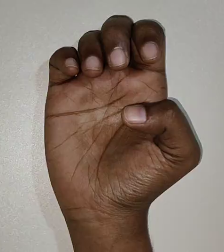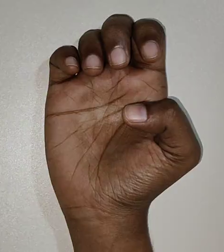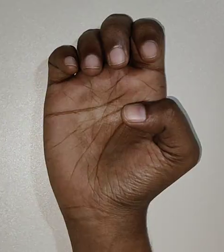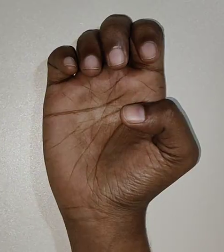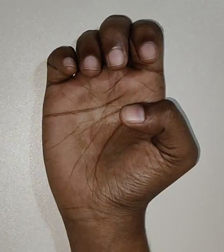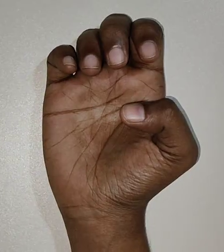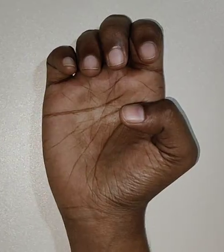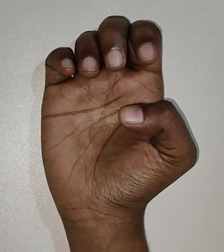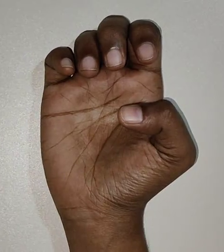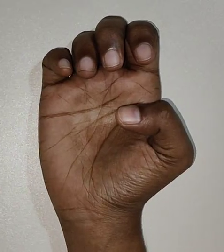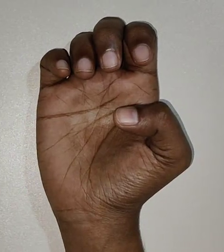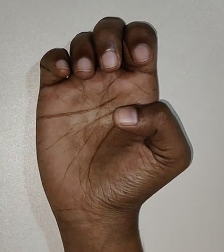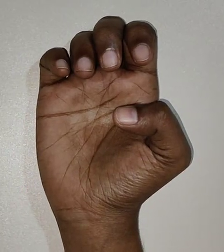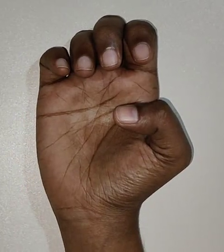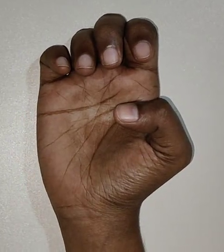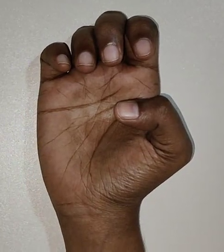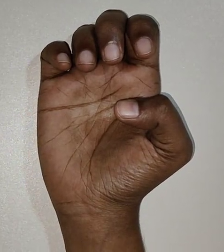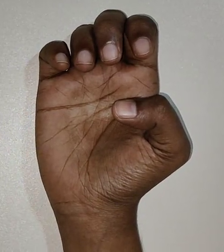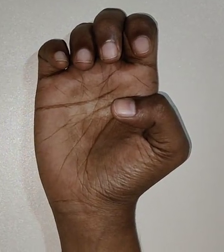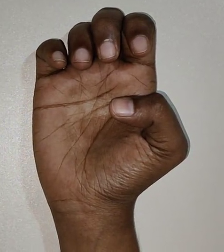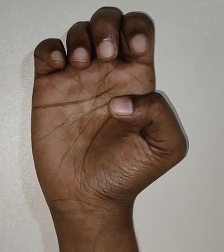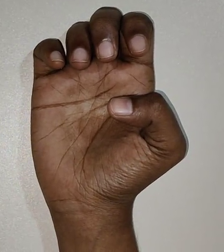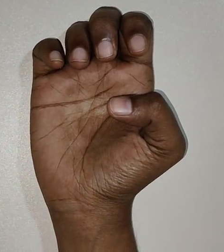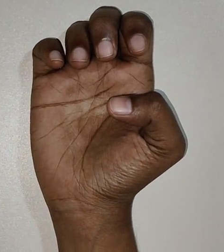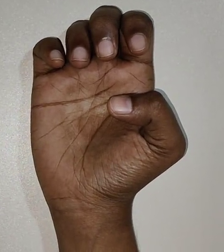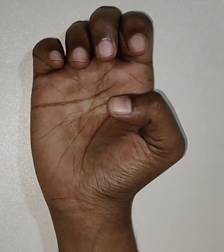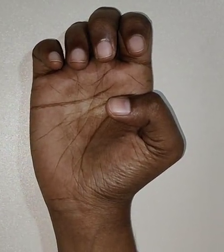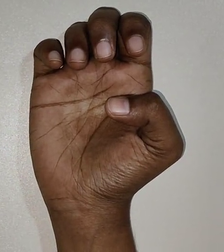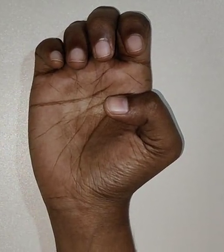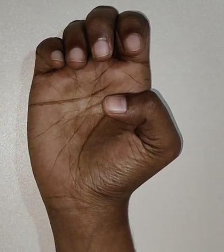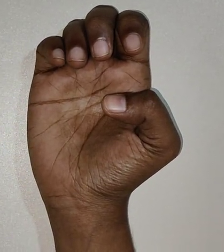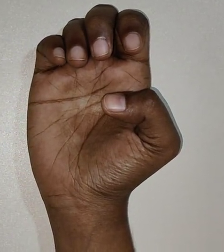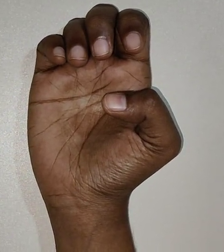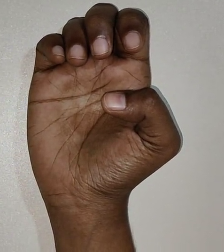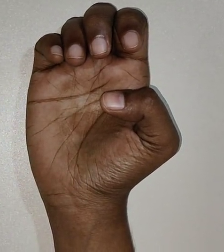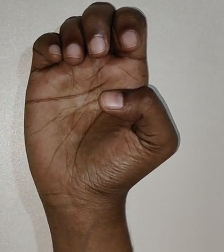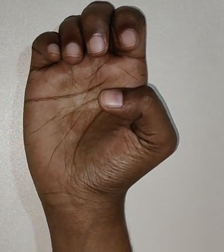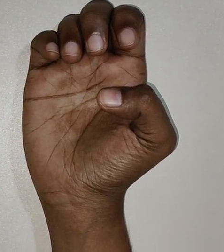ഇ